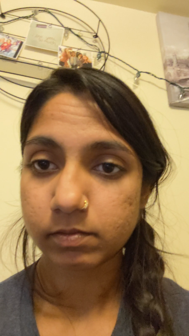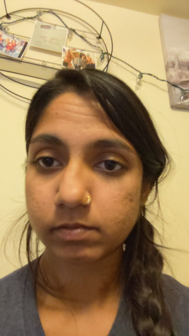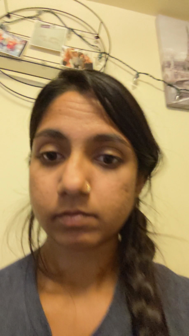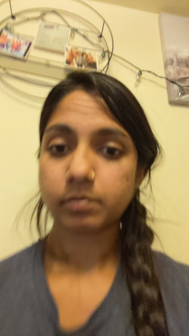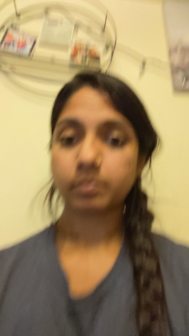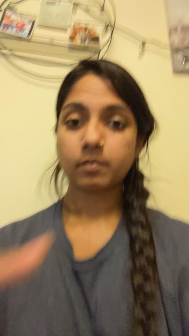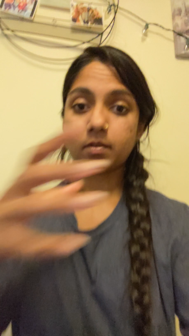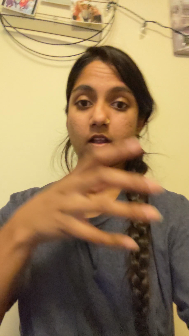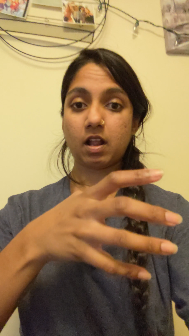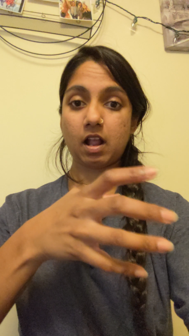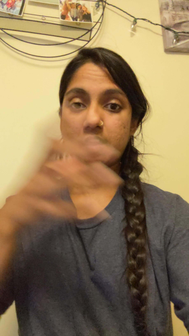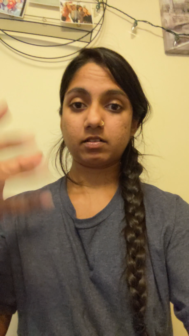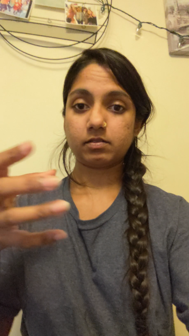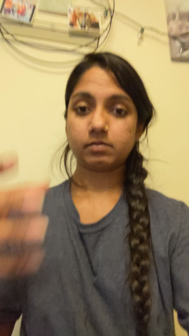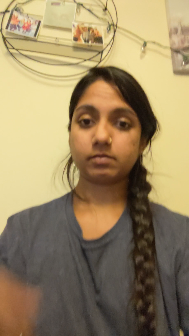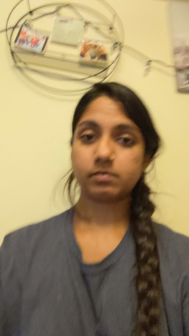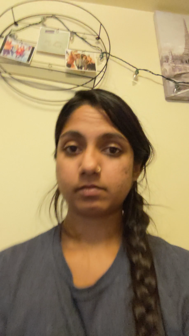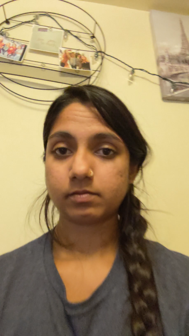a lot